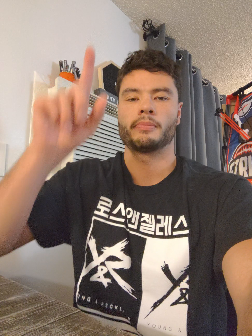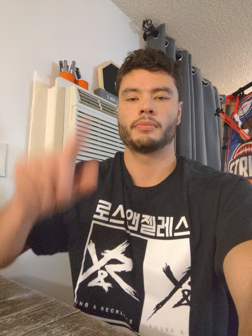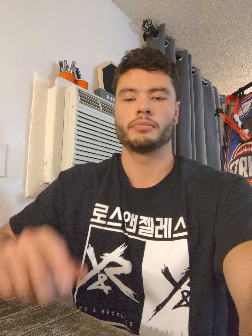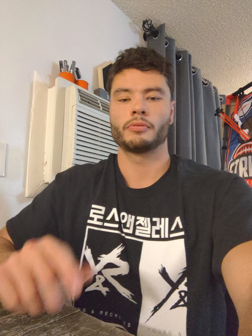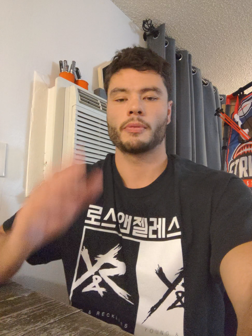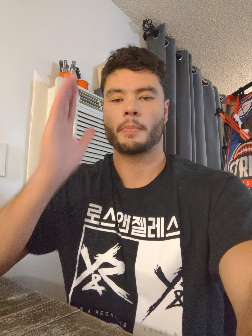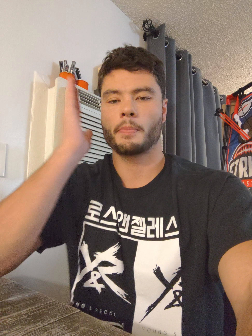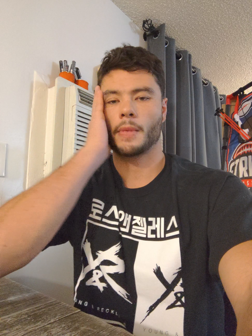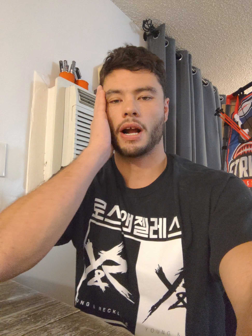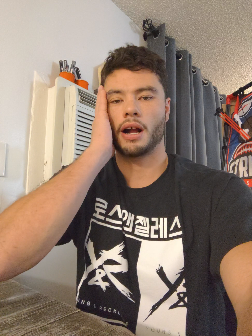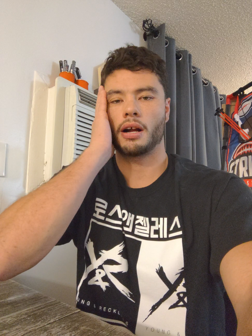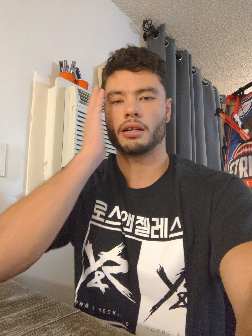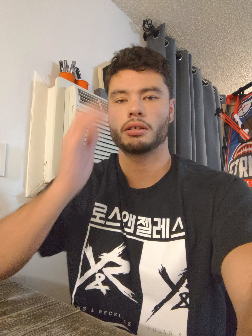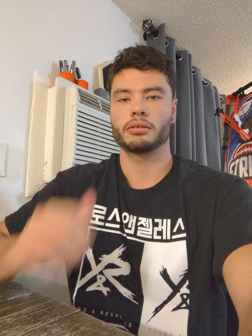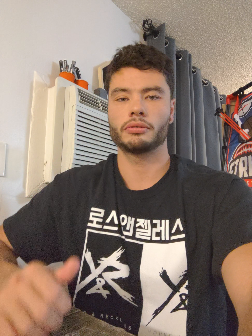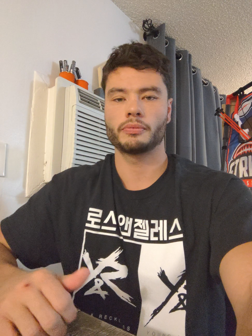bed